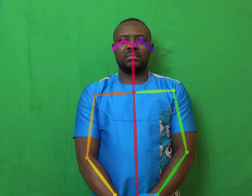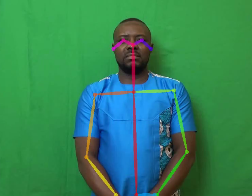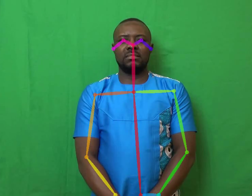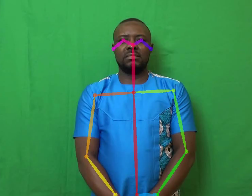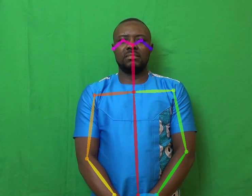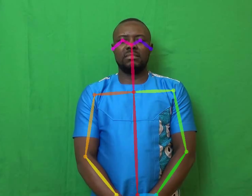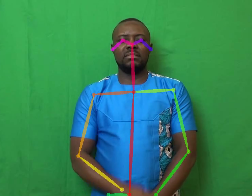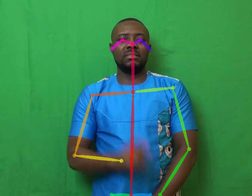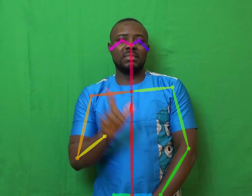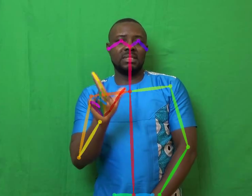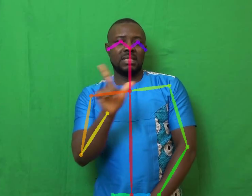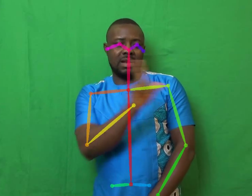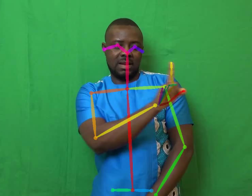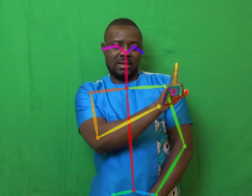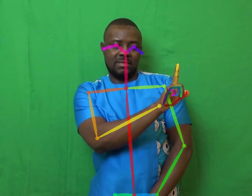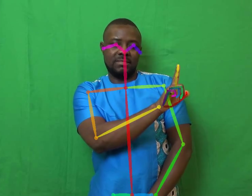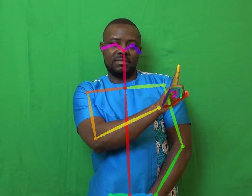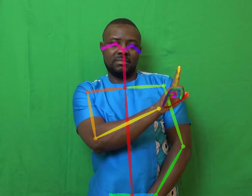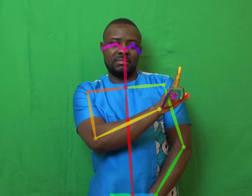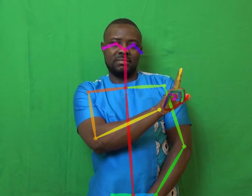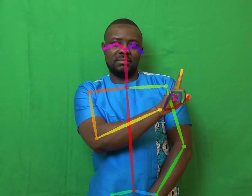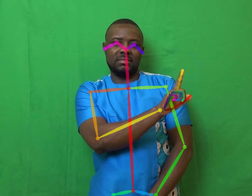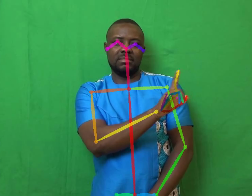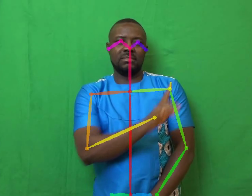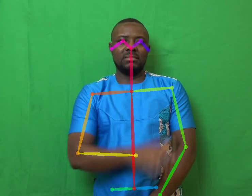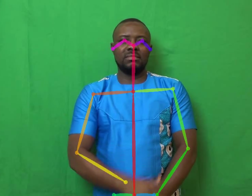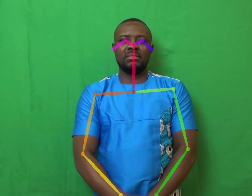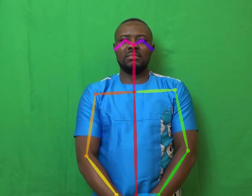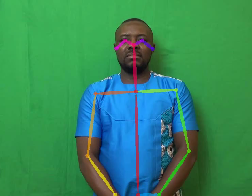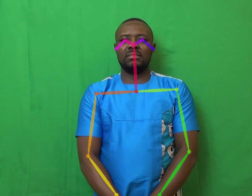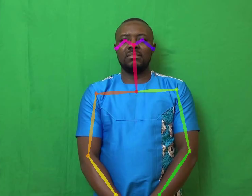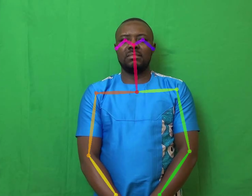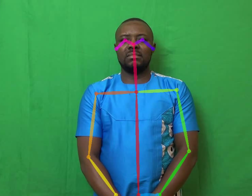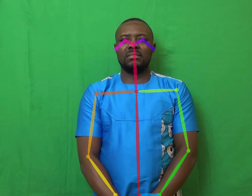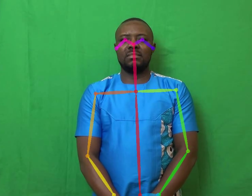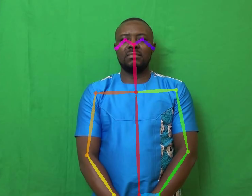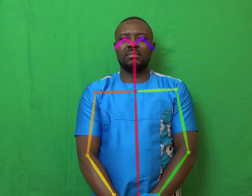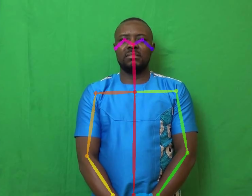left